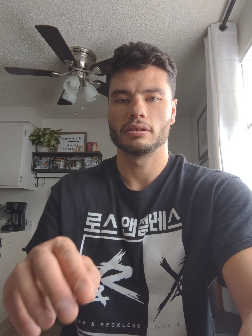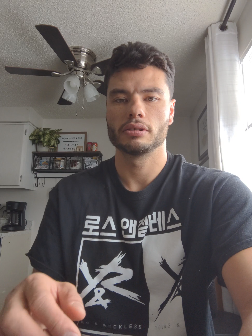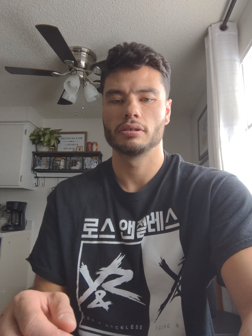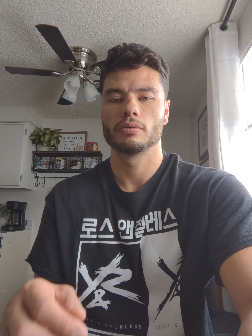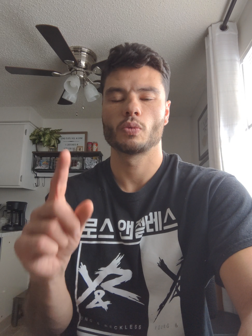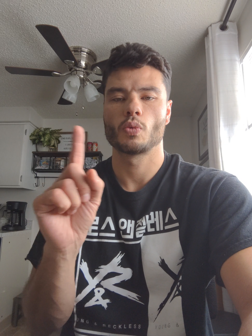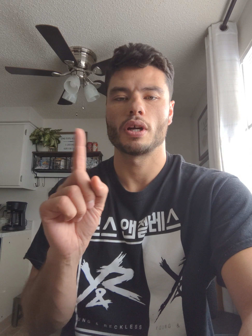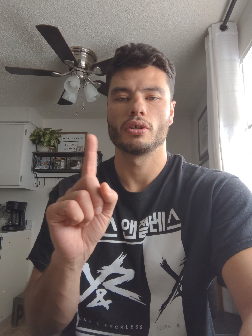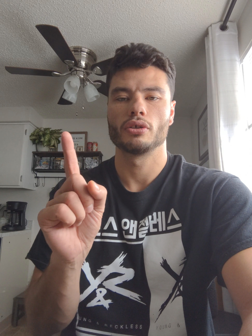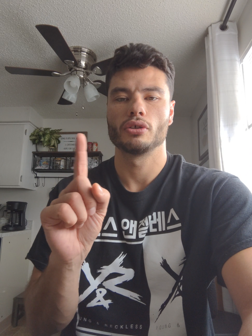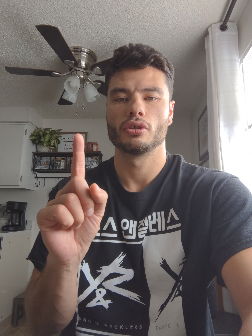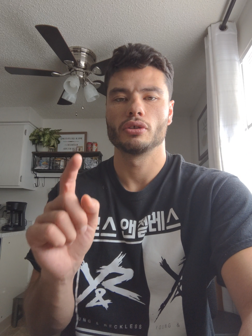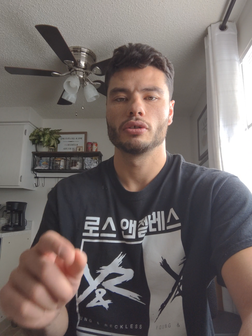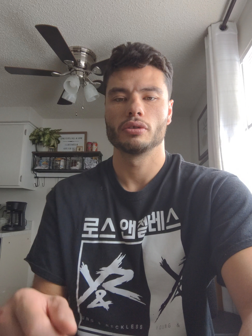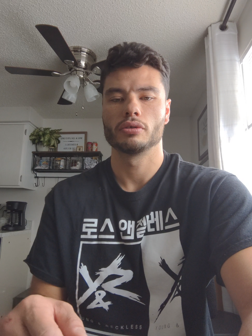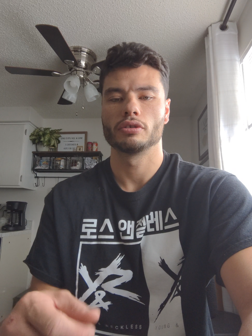where